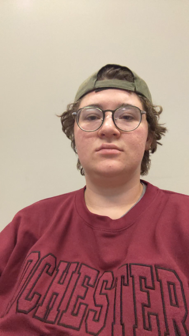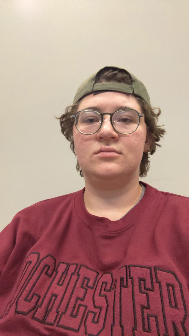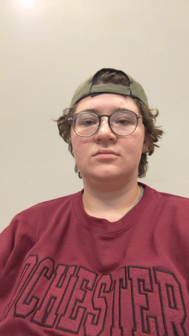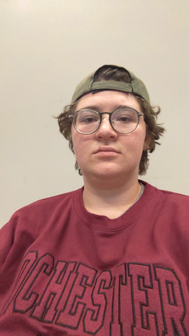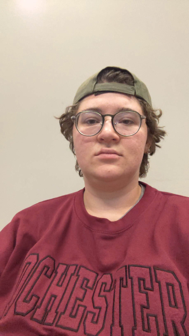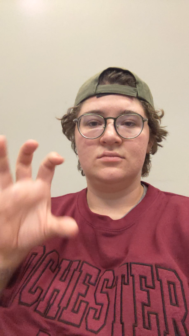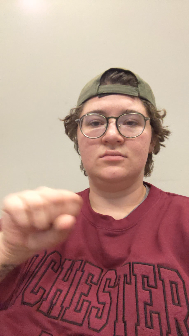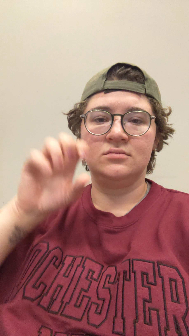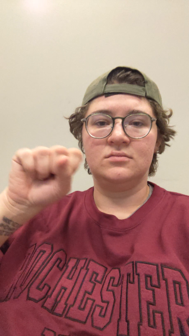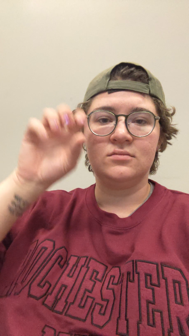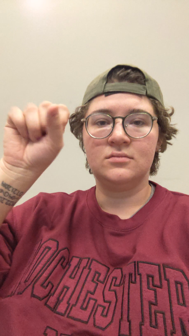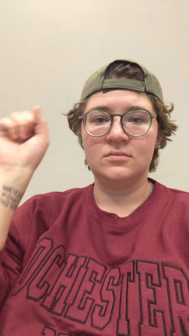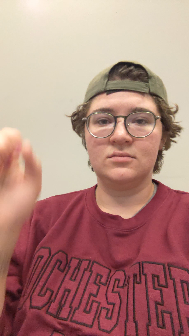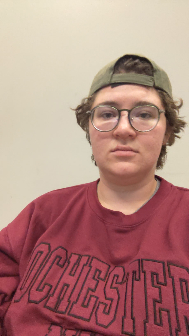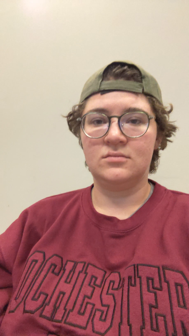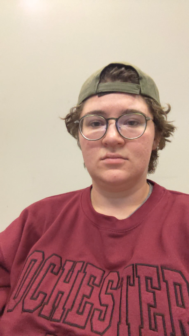ladder